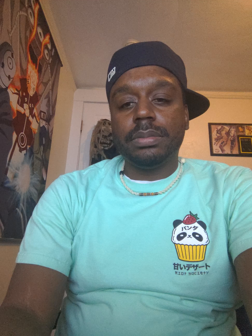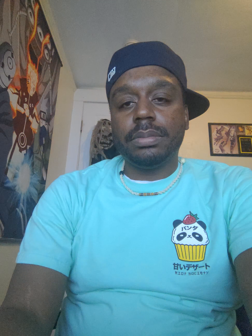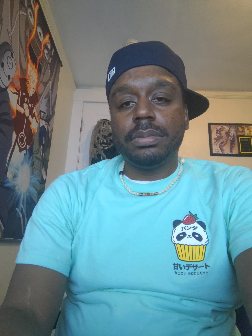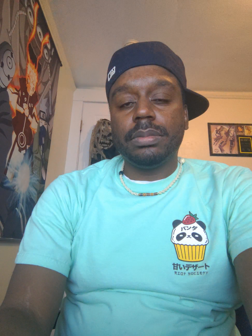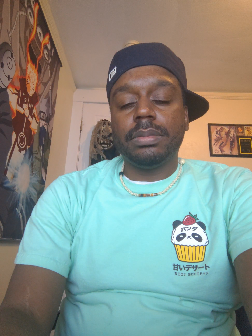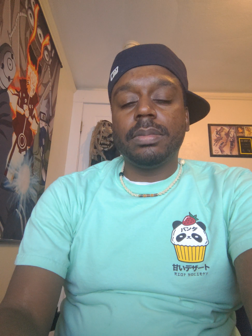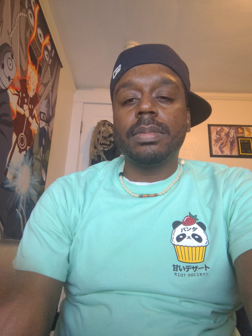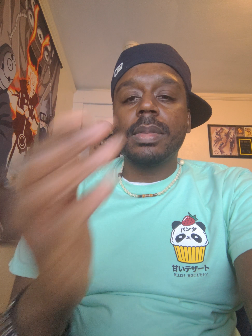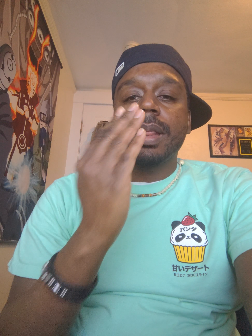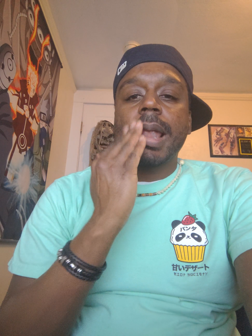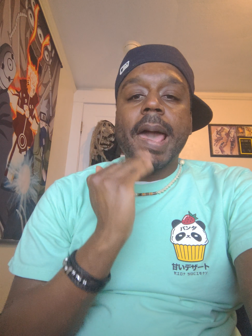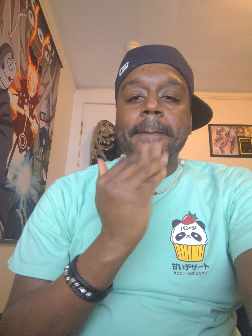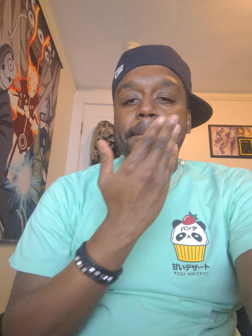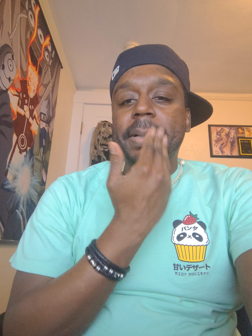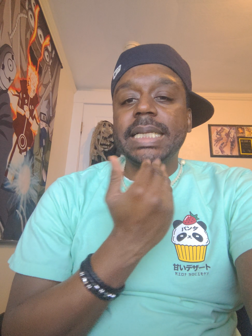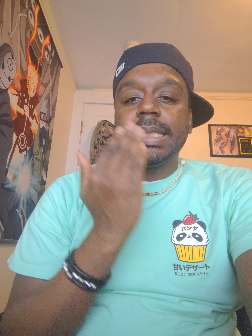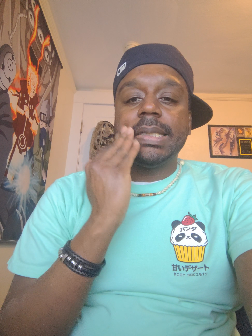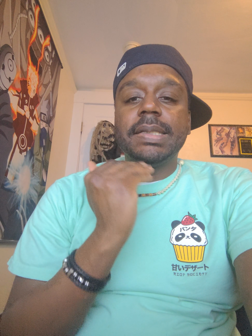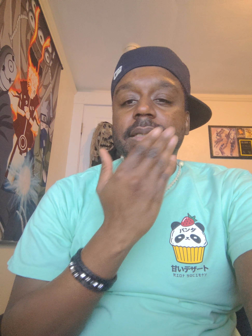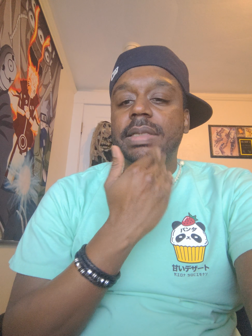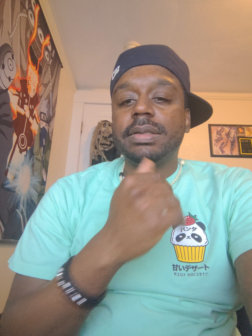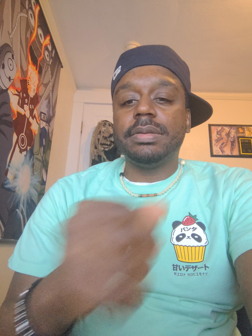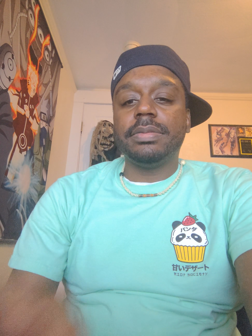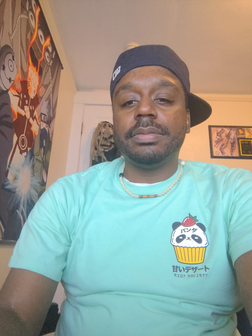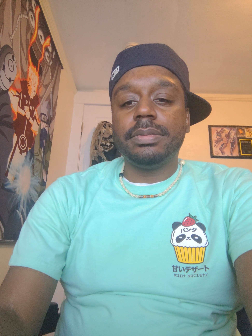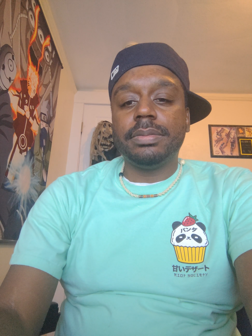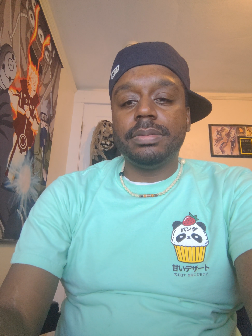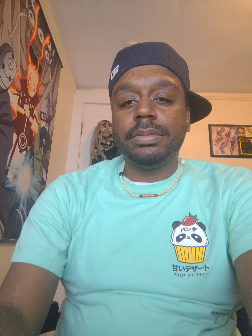napkin